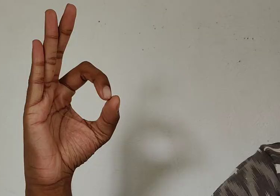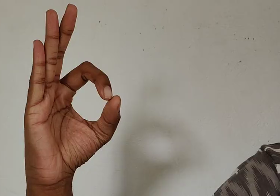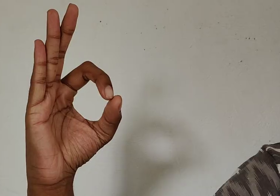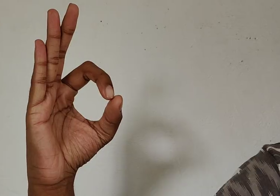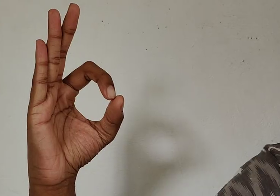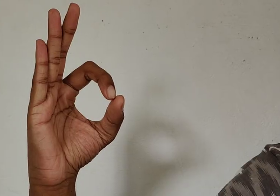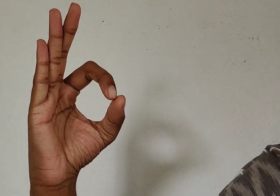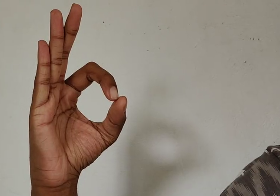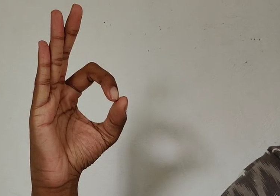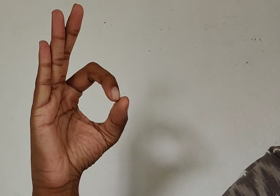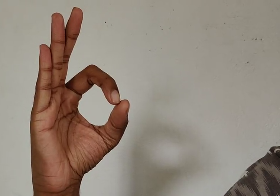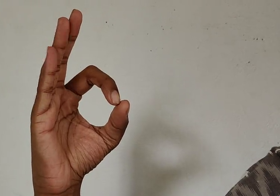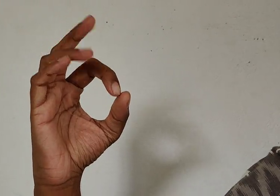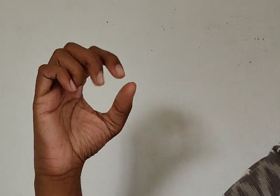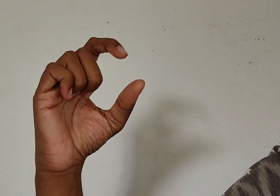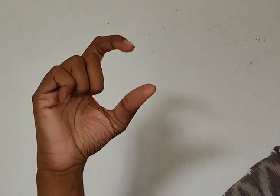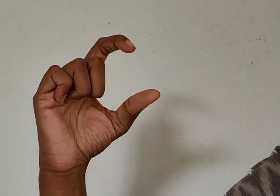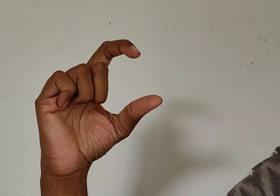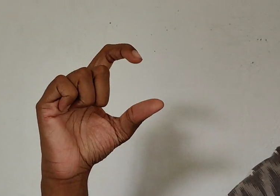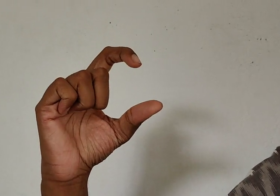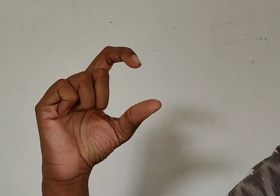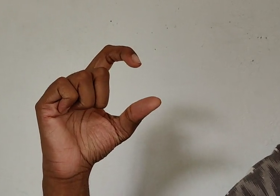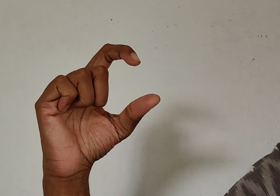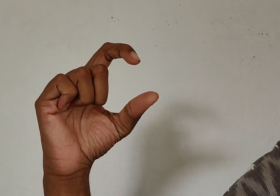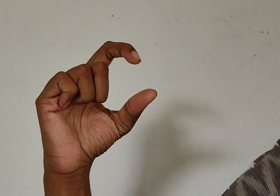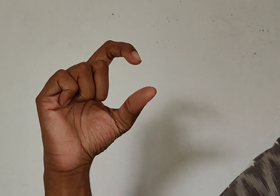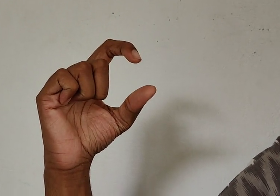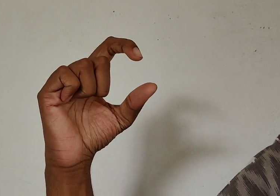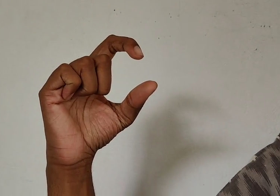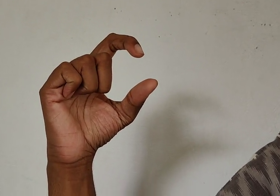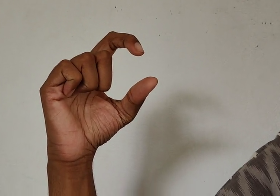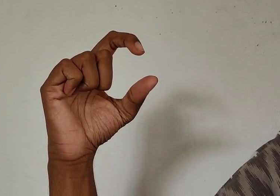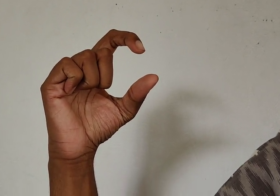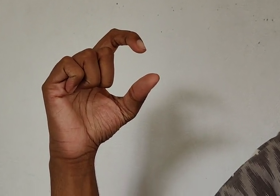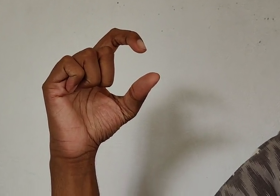ഓ